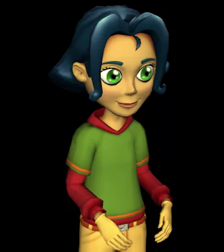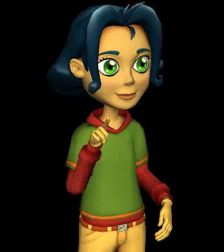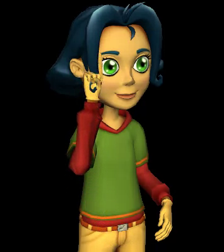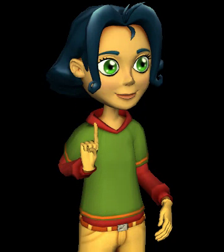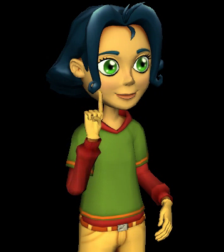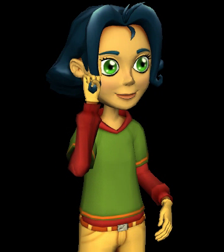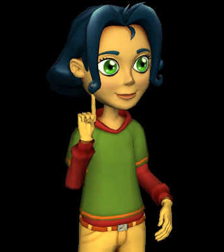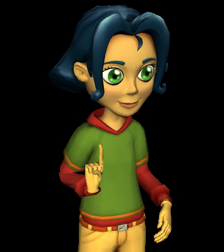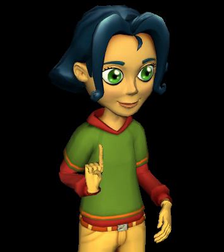بنت